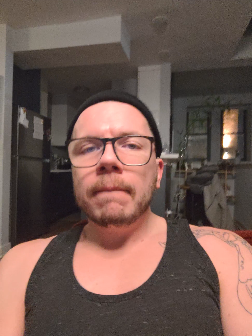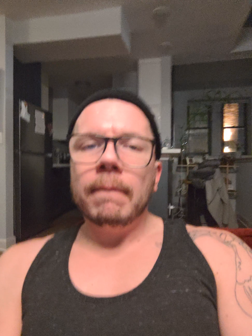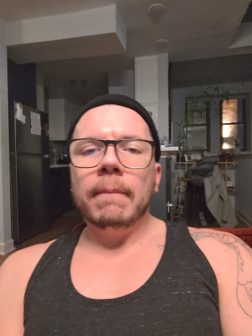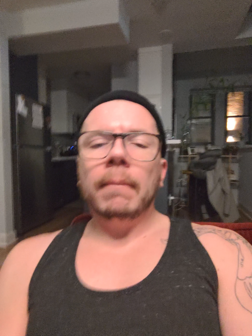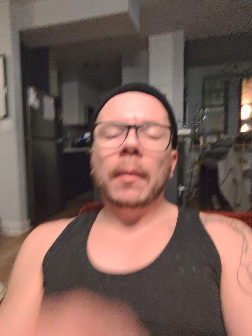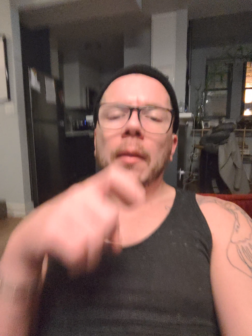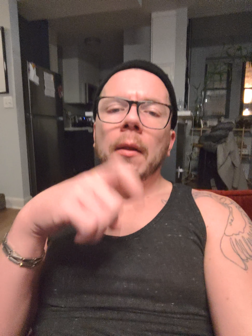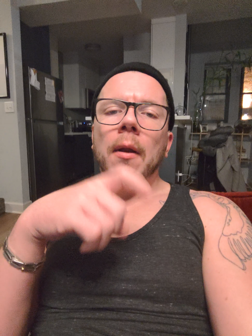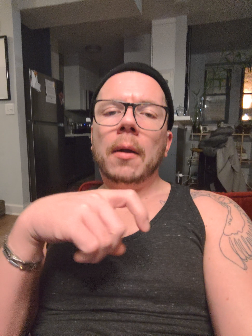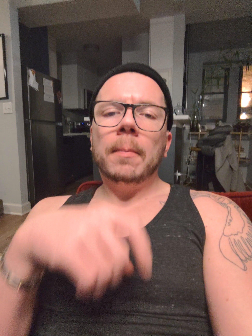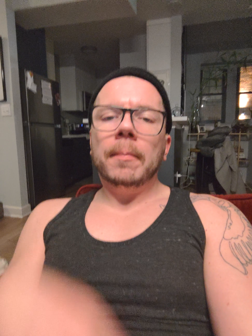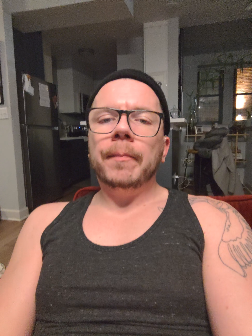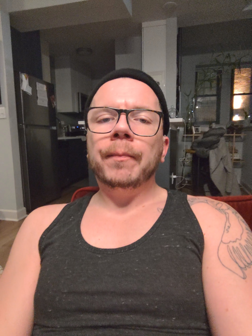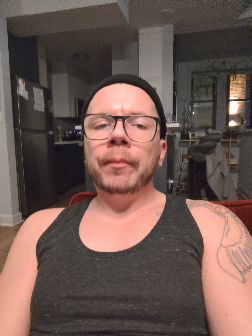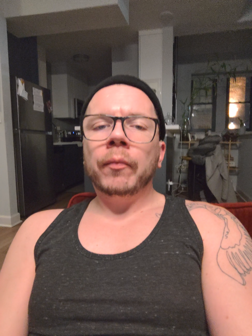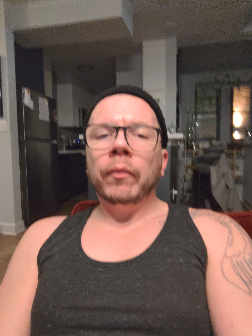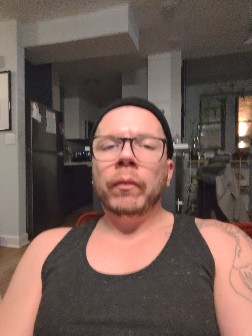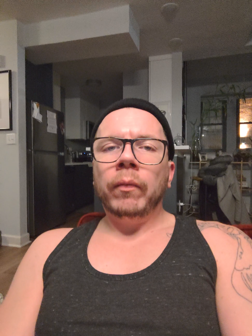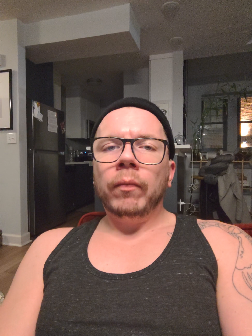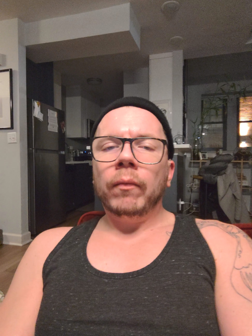time